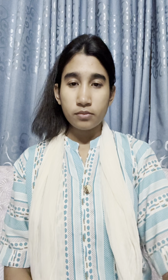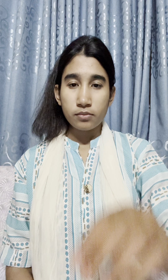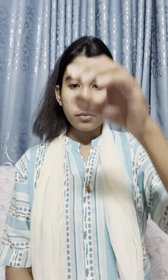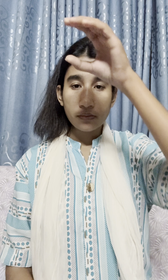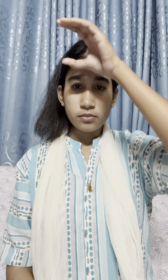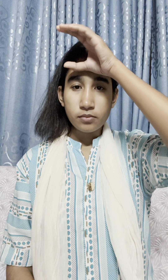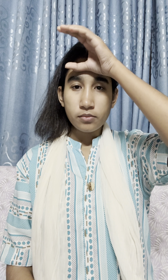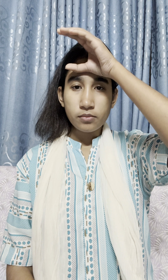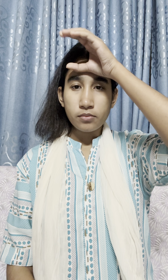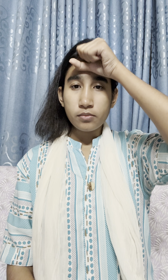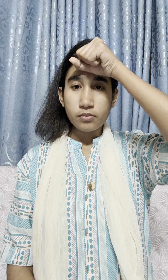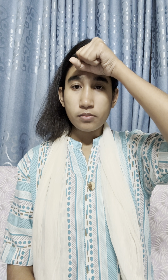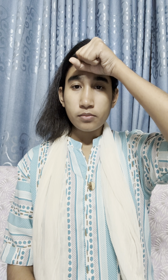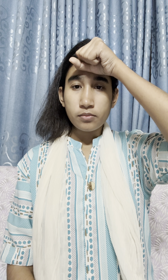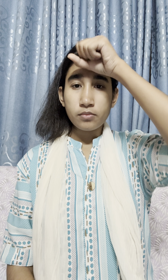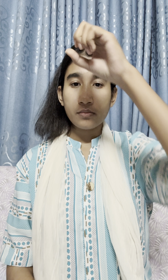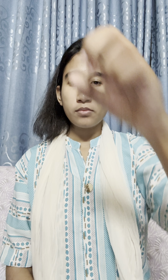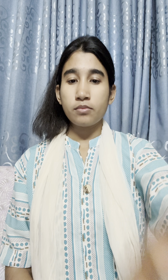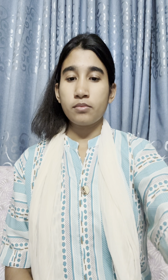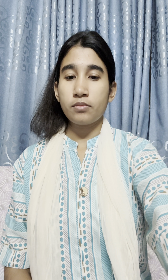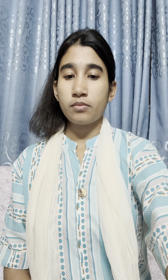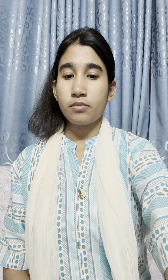পুলিশ